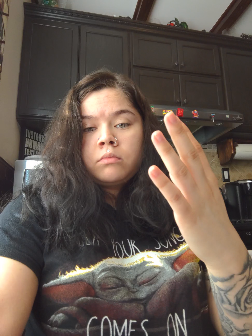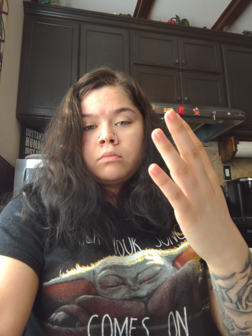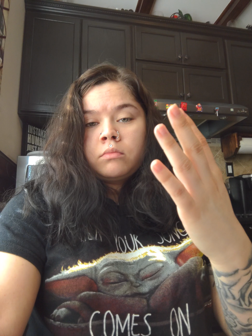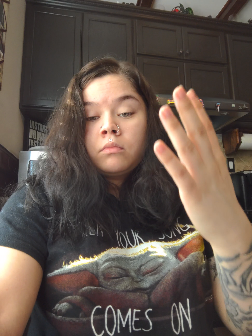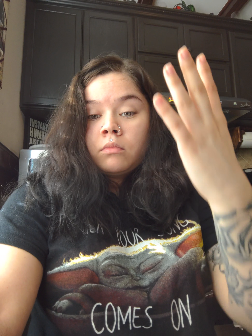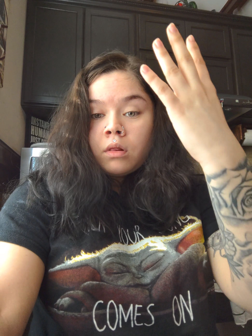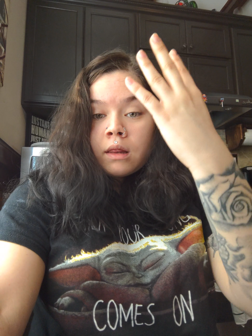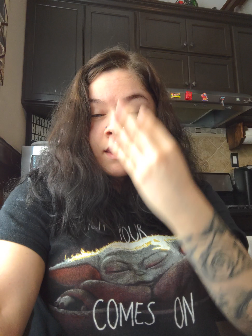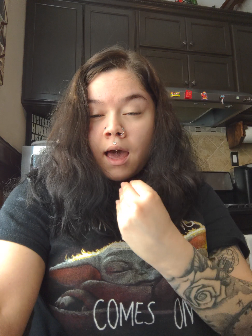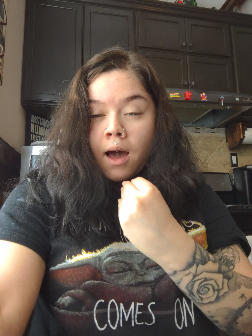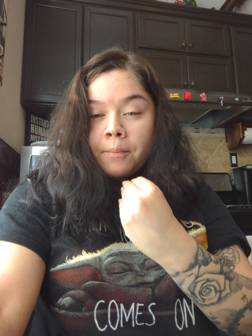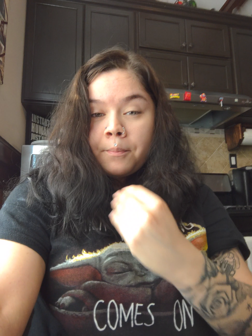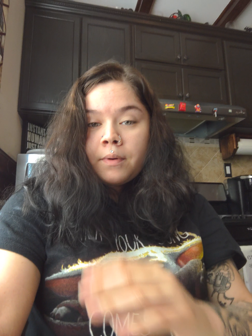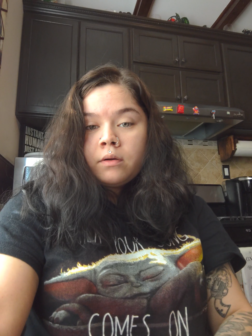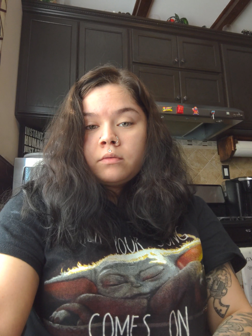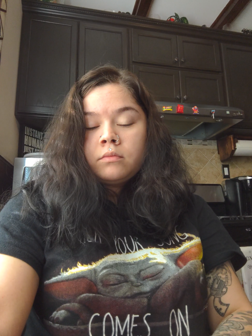nap